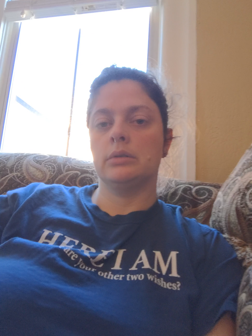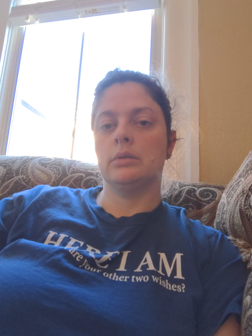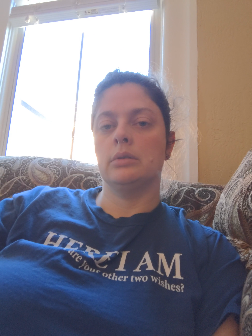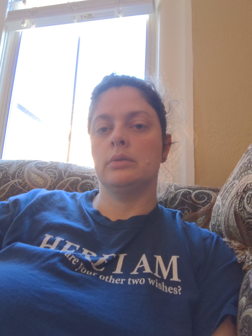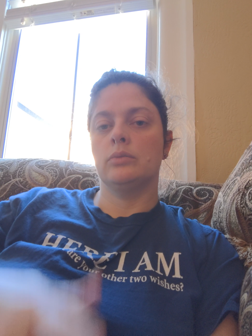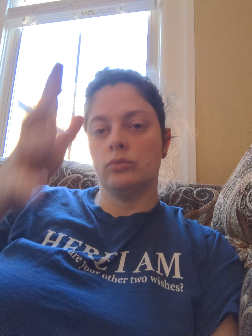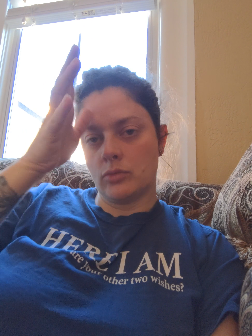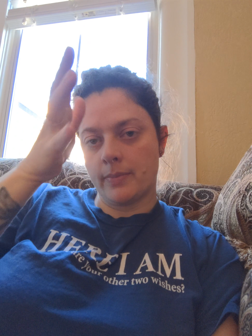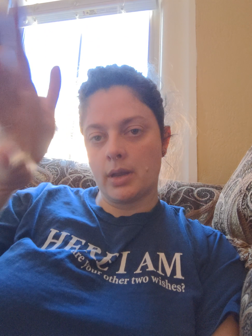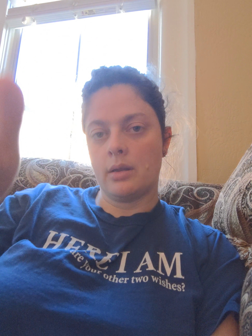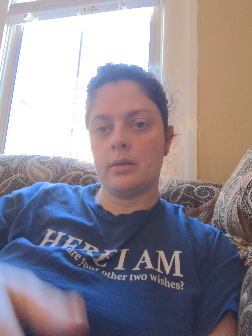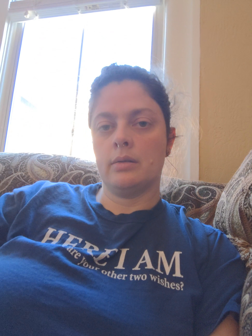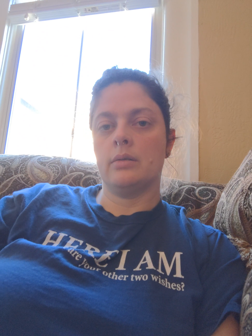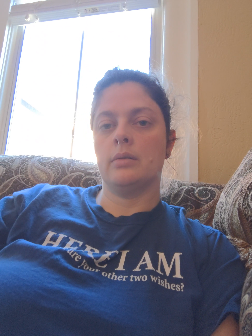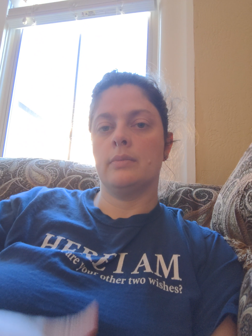grandpa